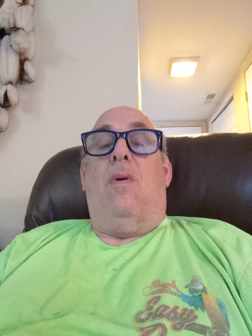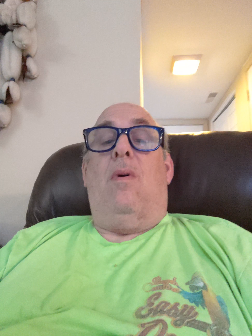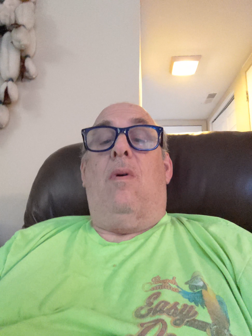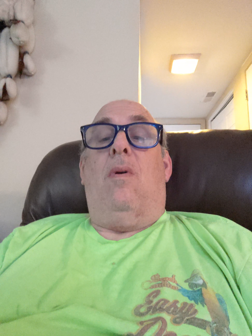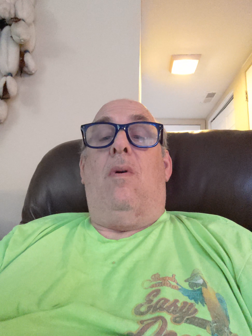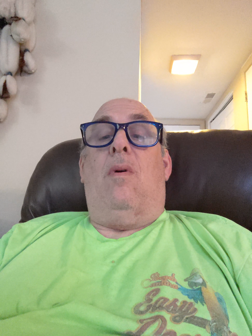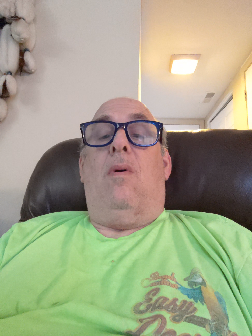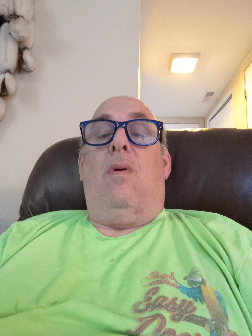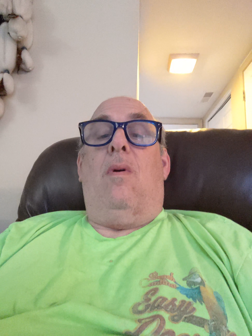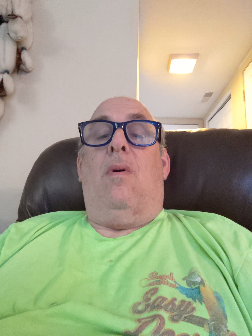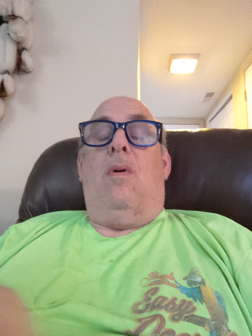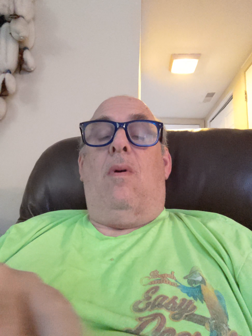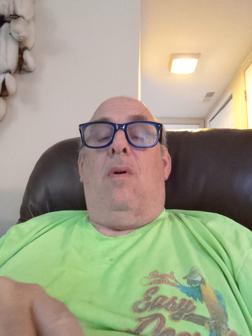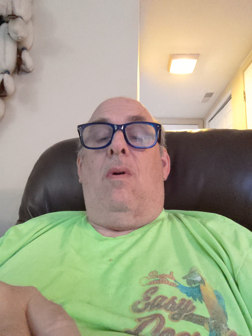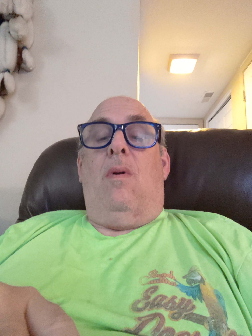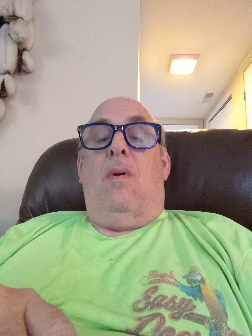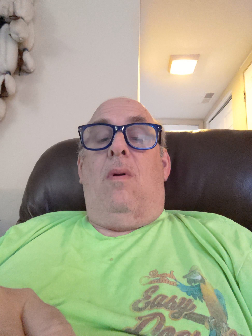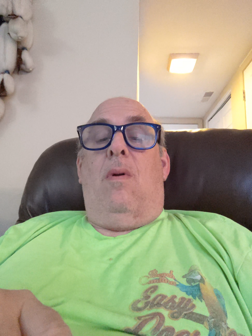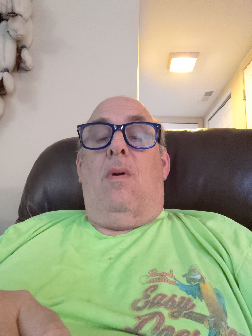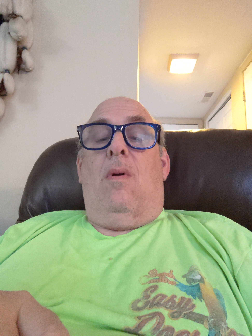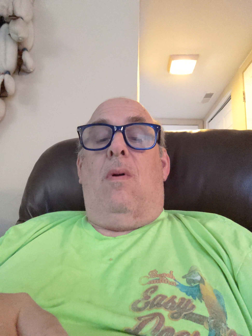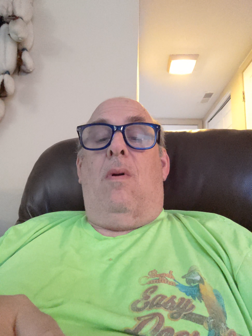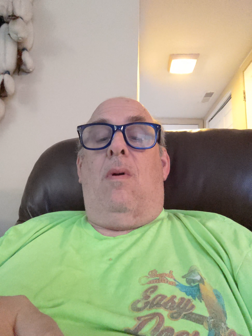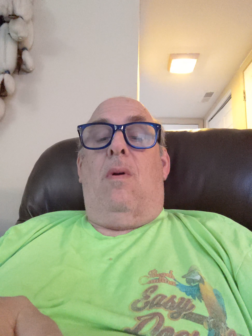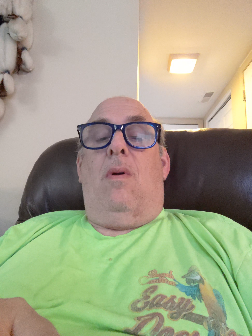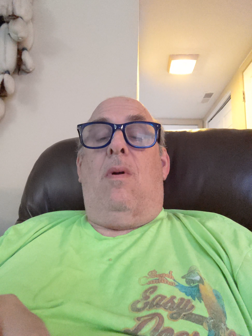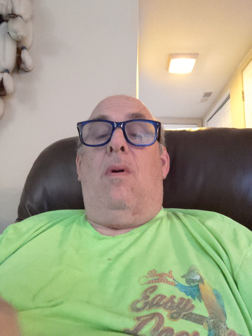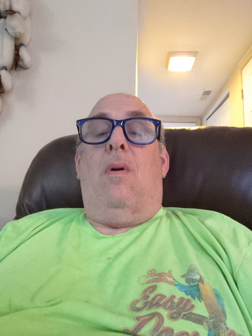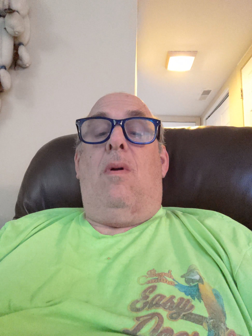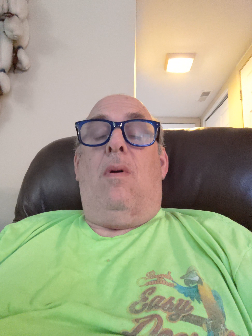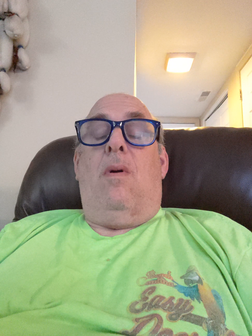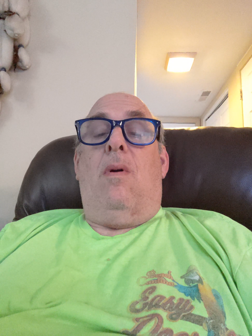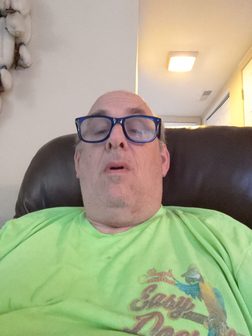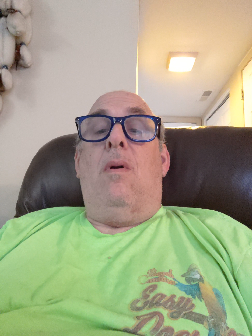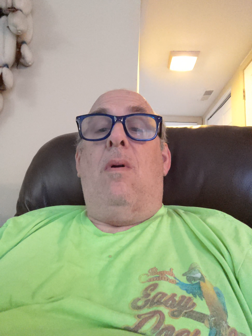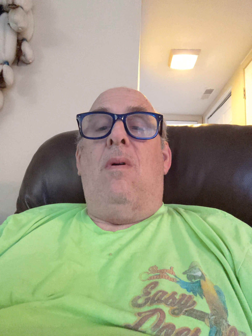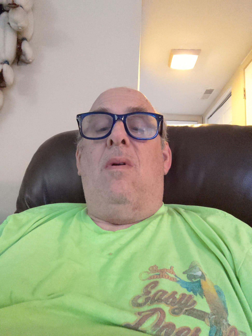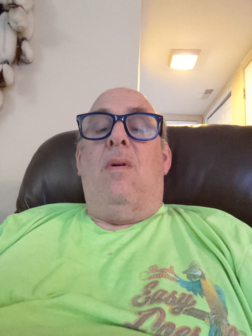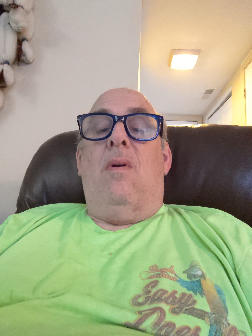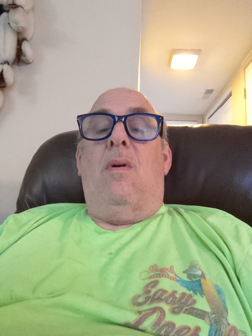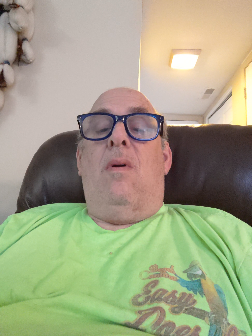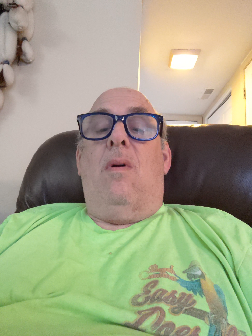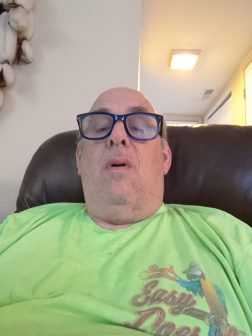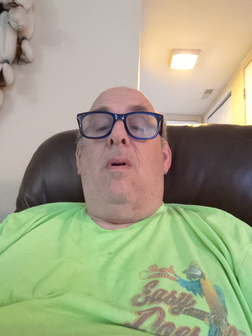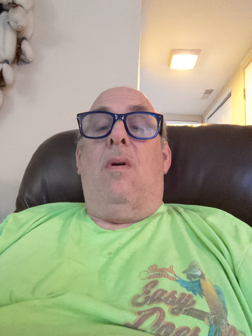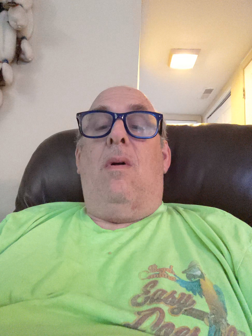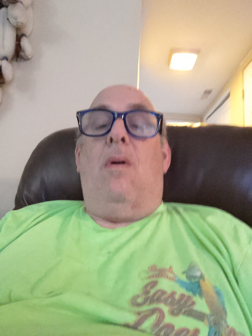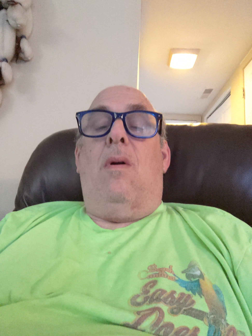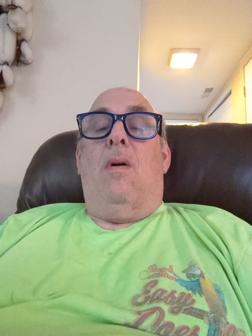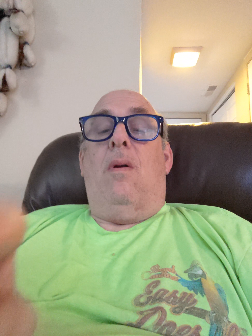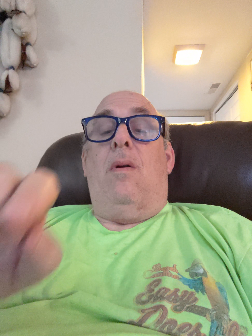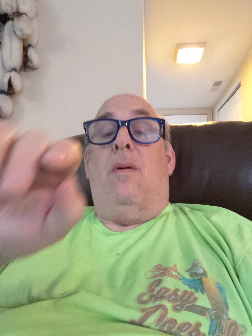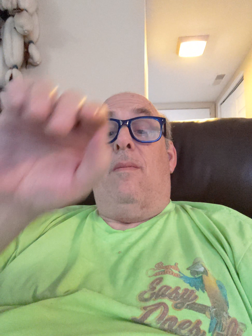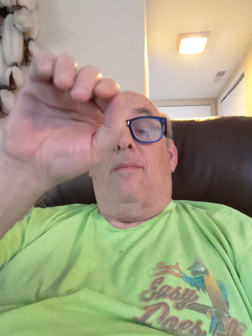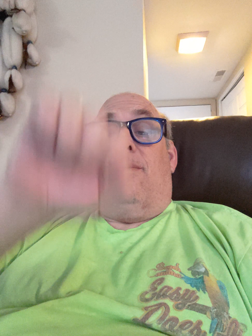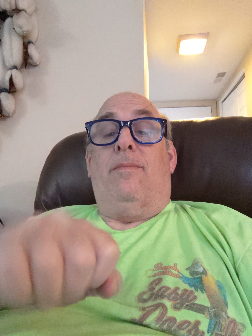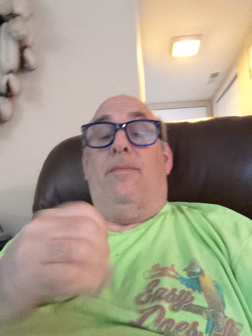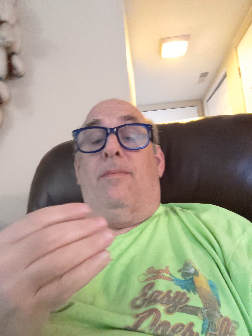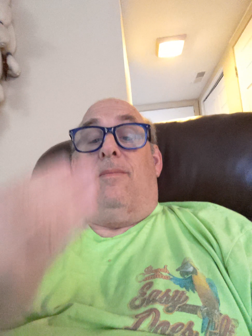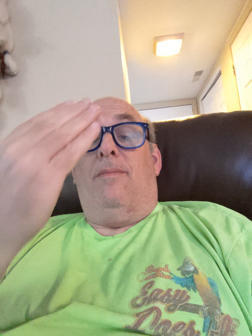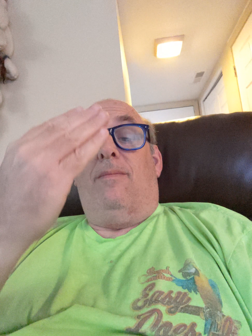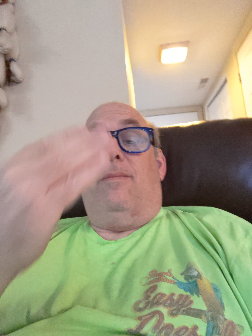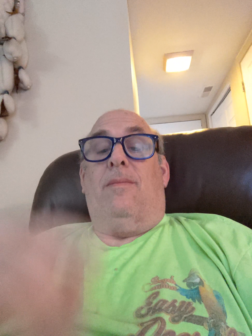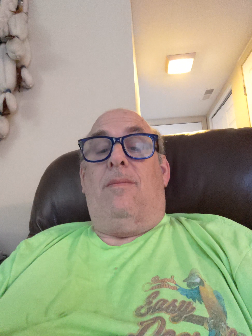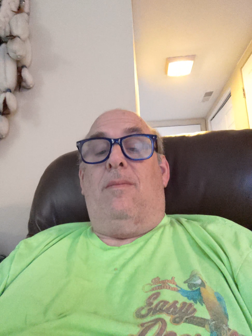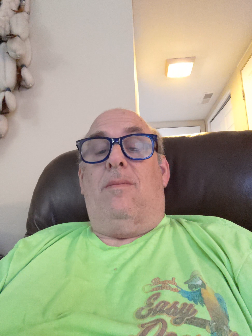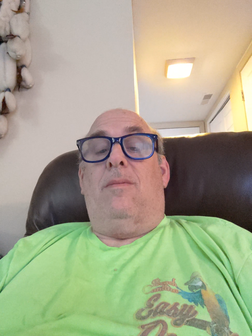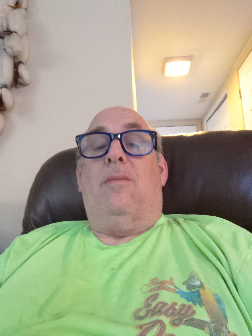mitten